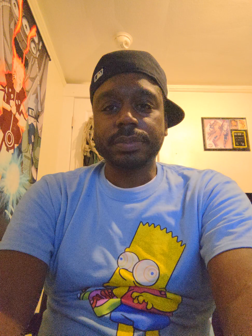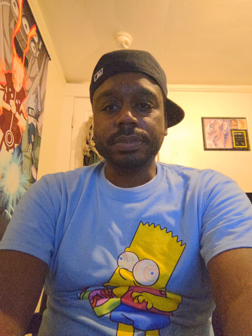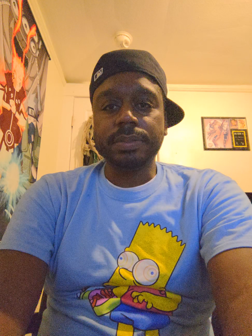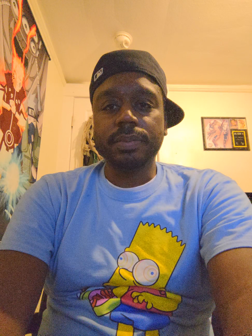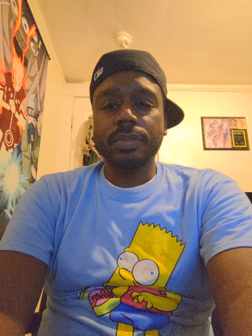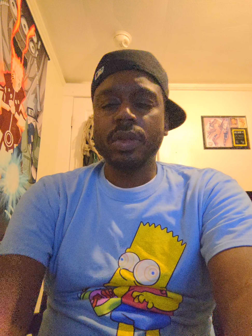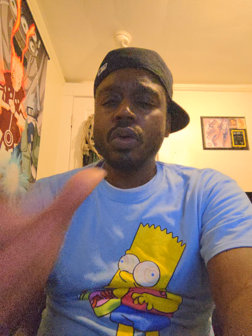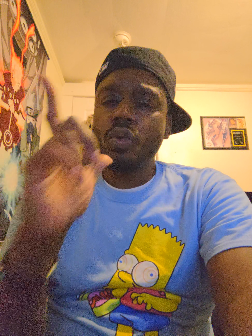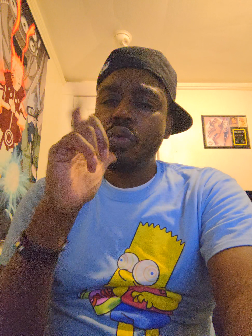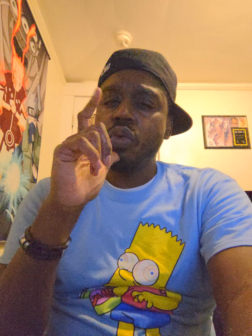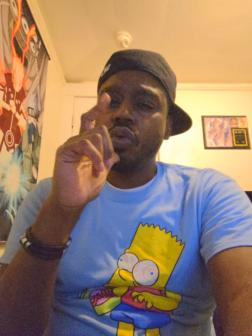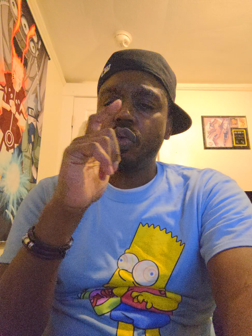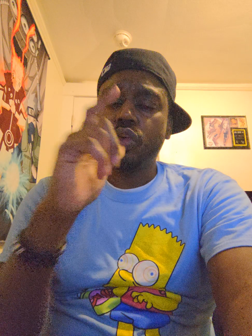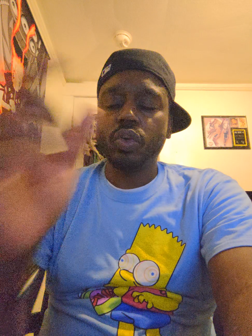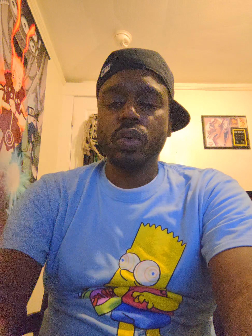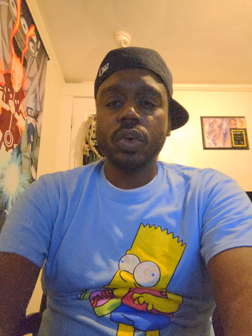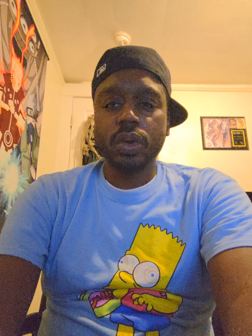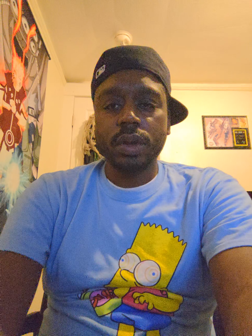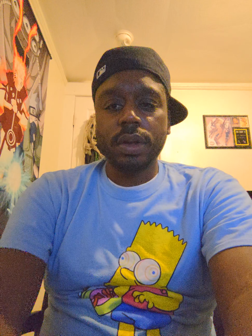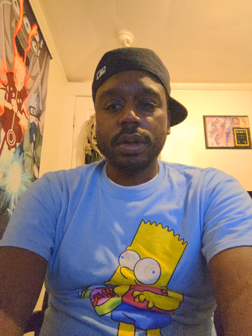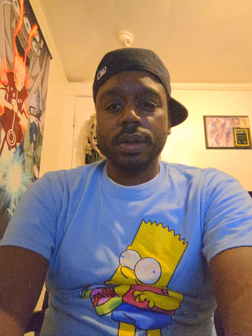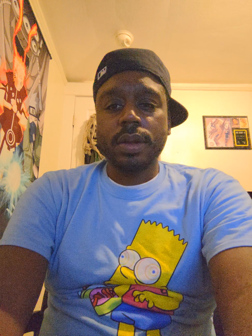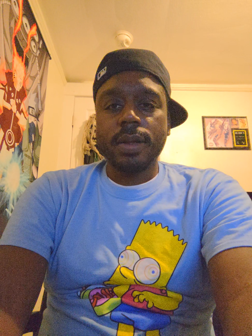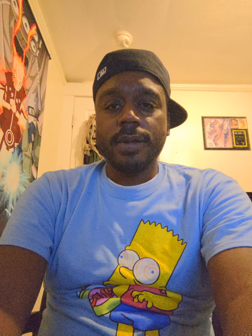who